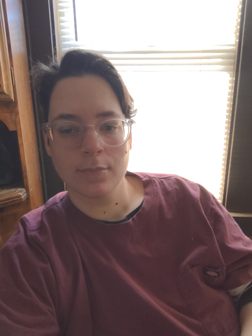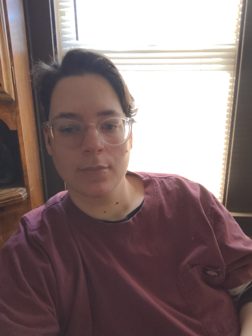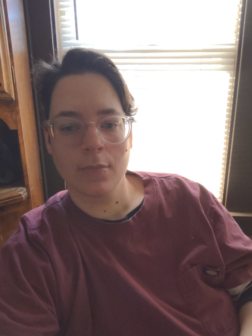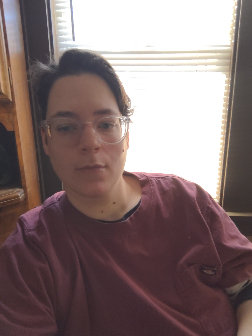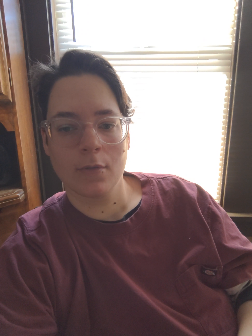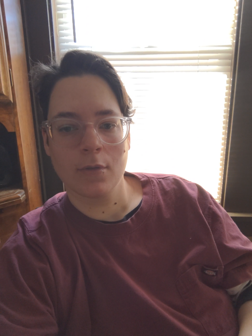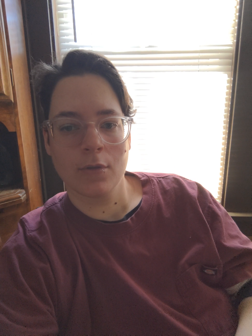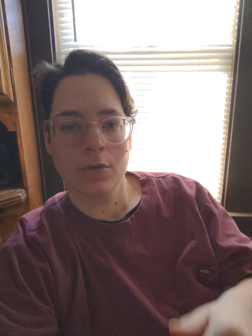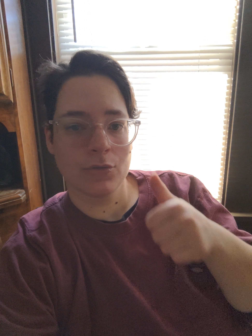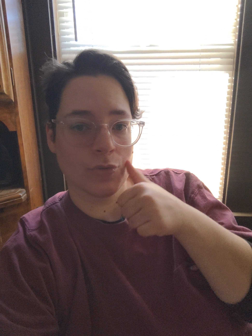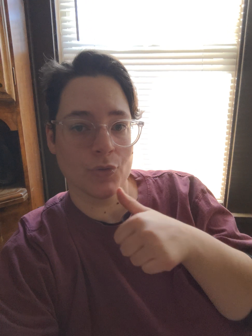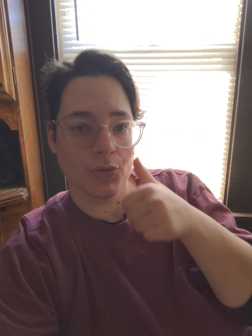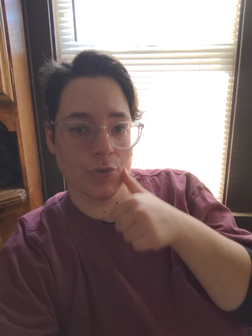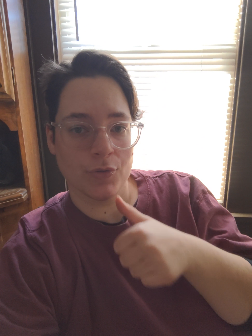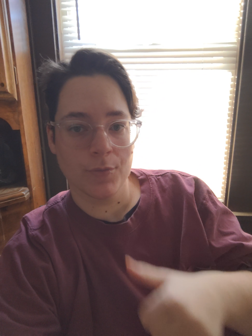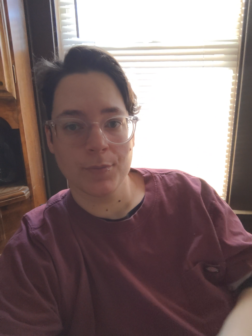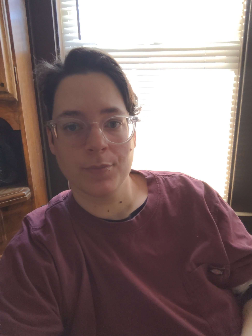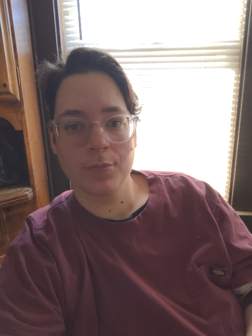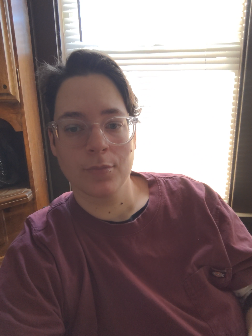girl